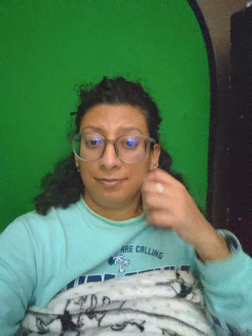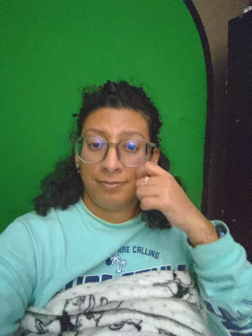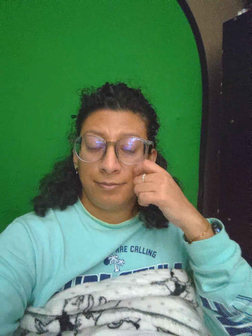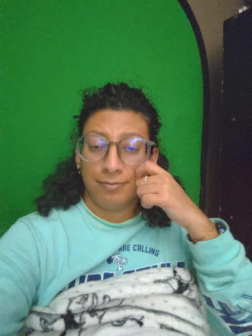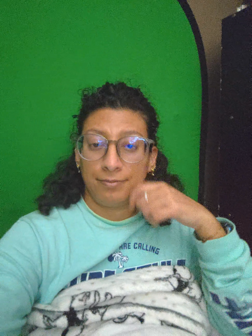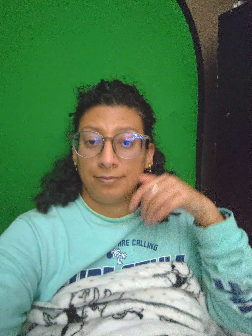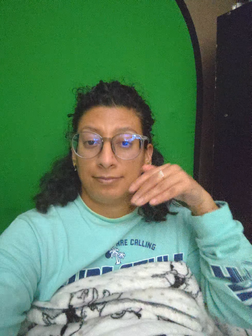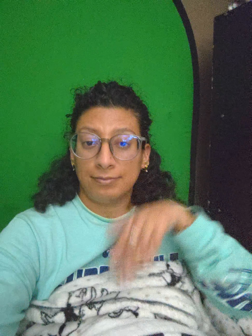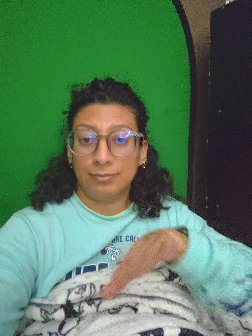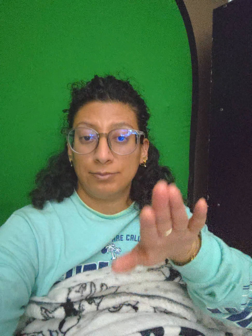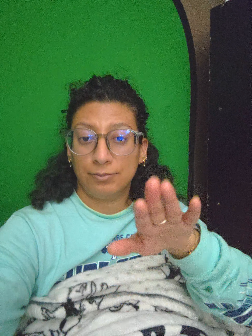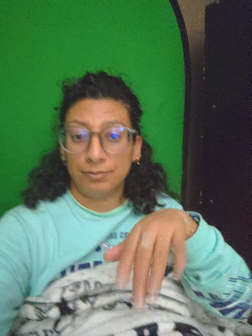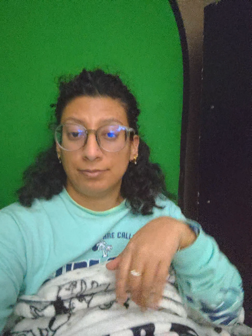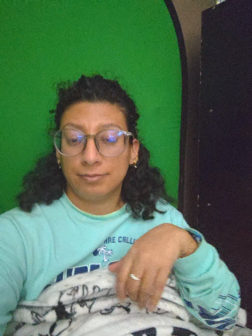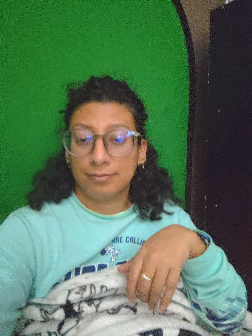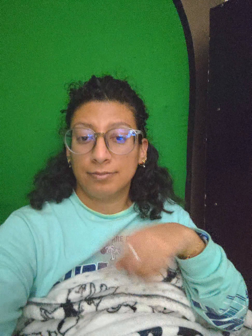into